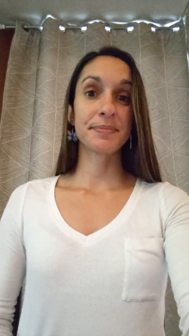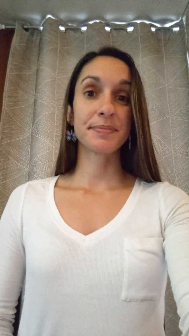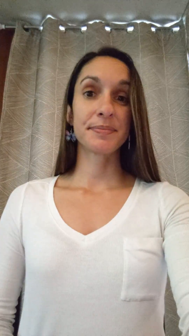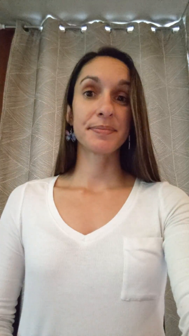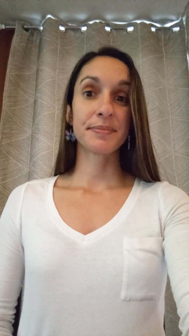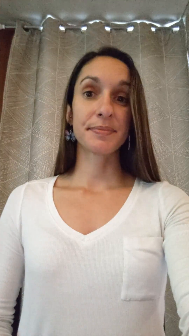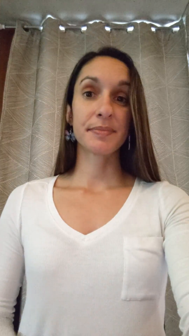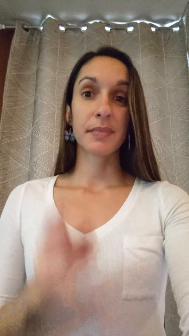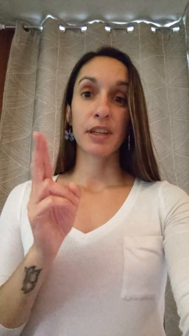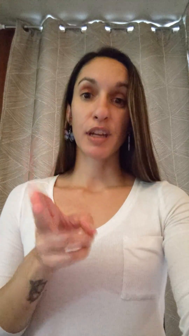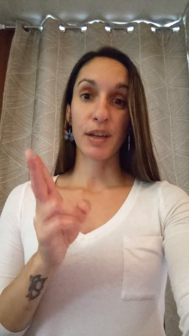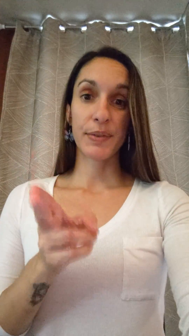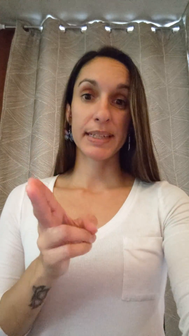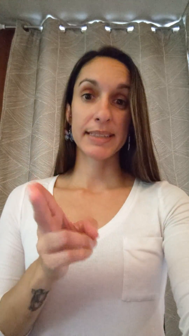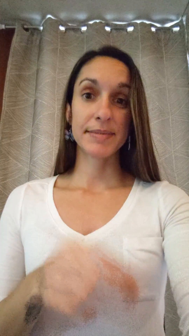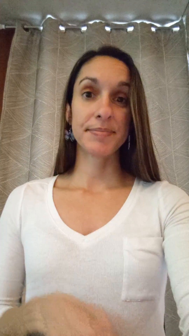hurry